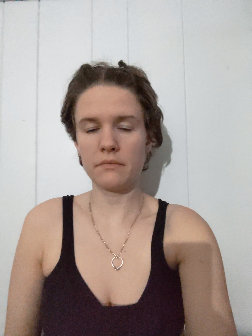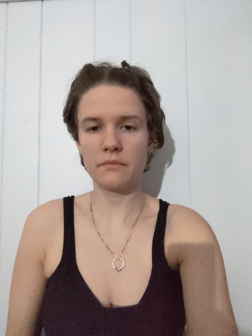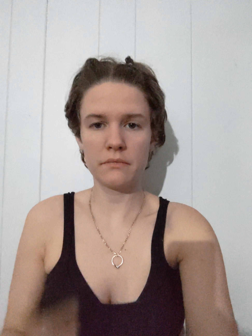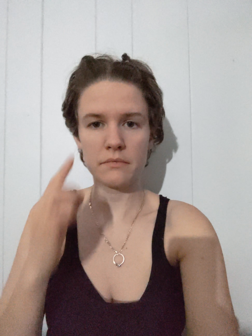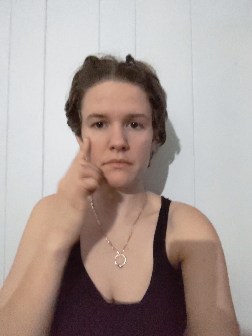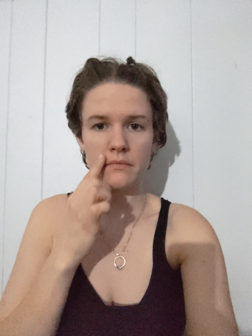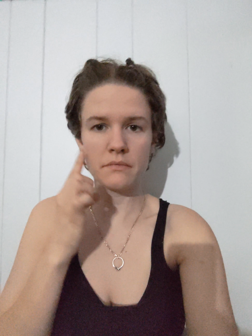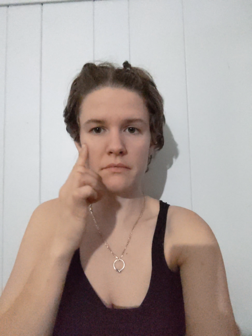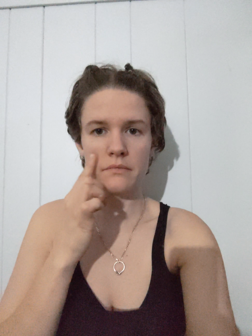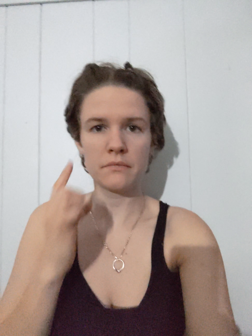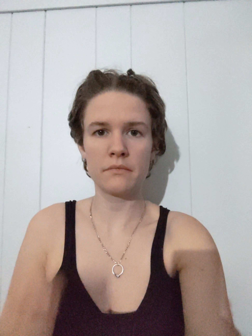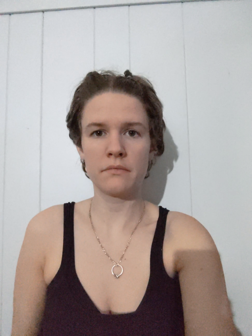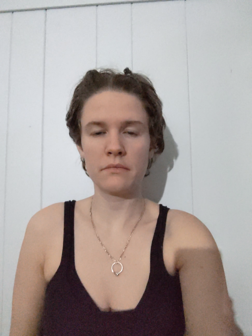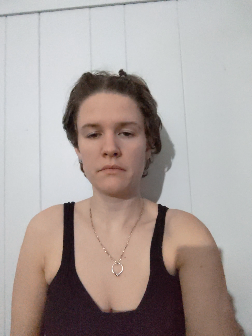cheek